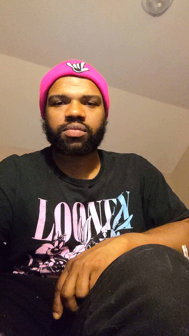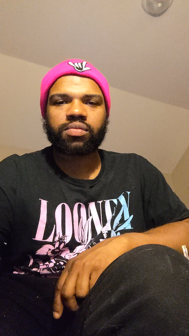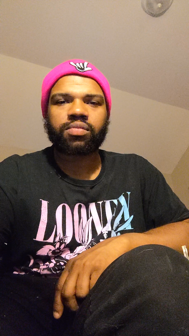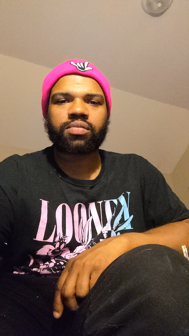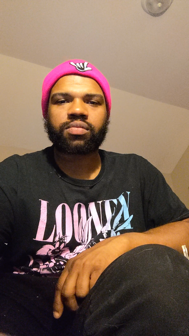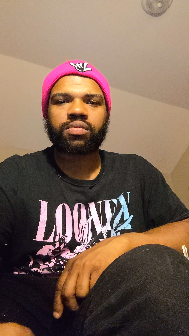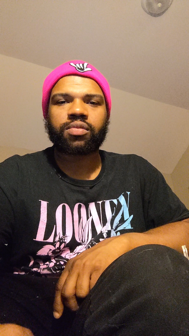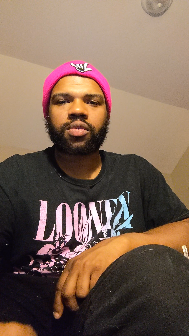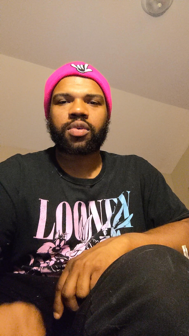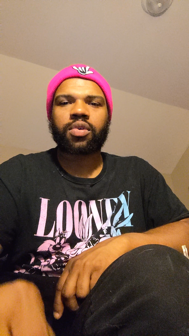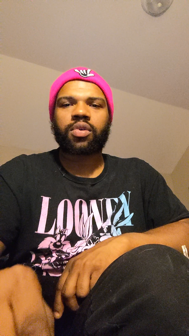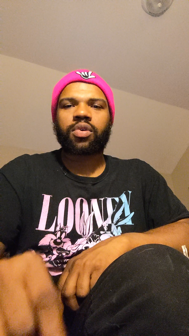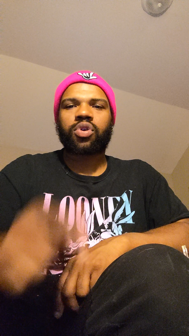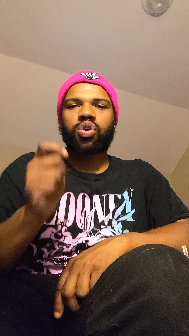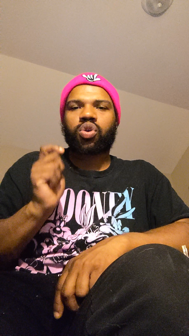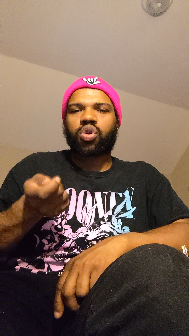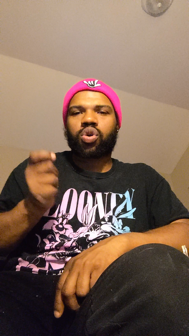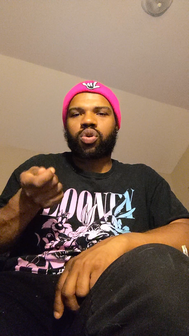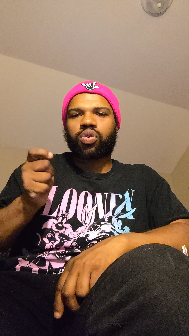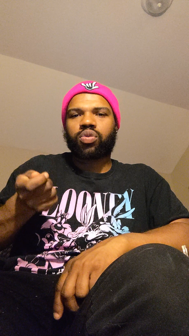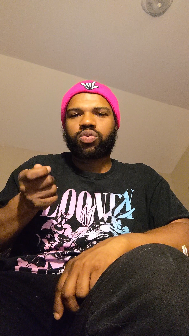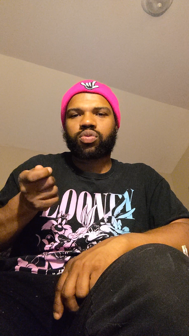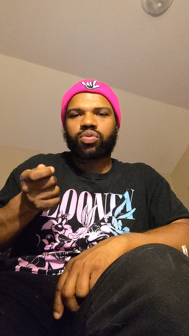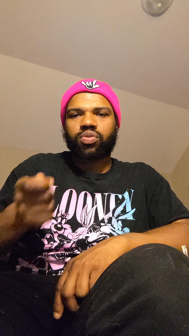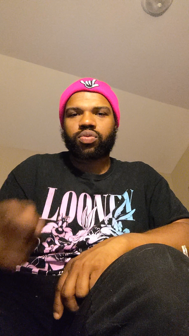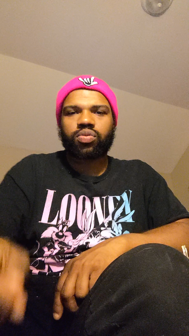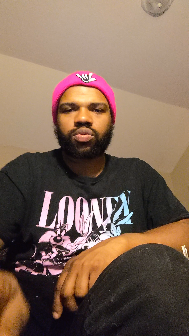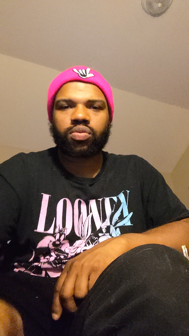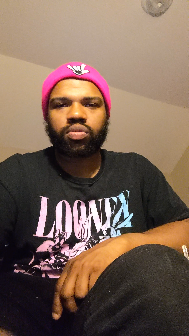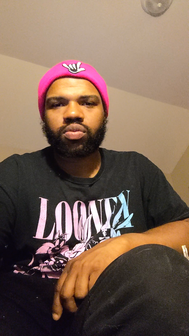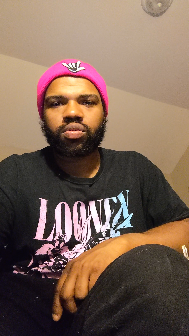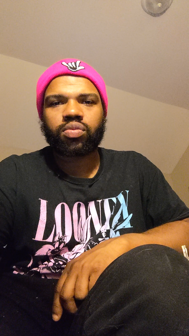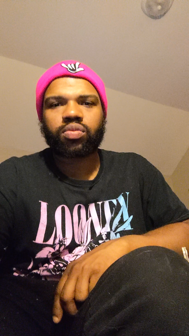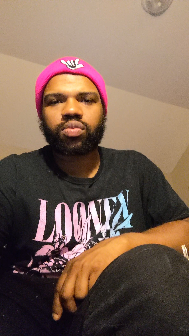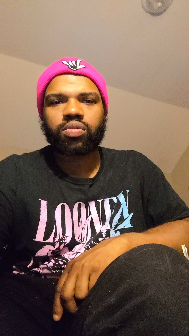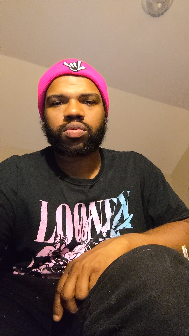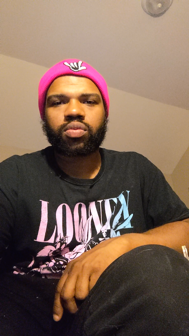cart